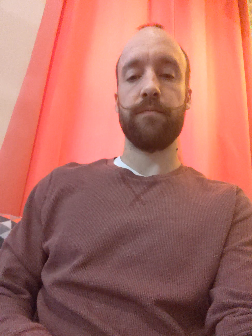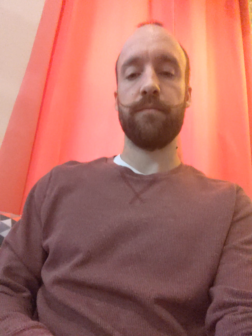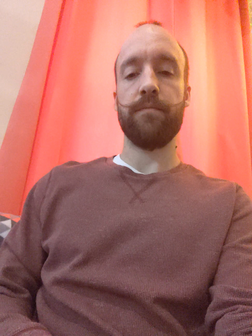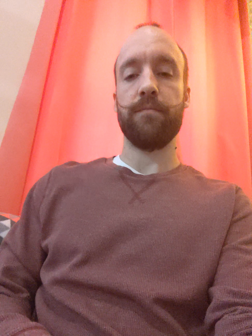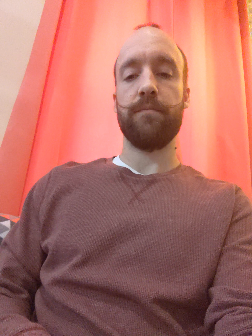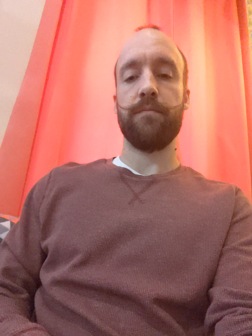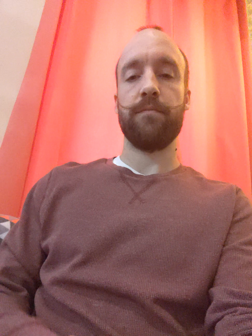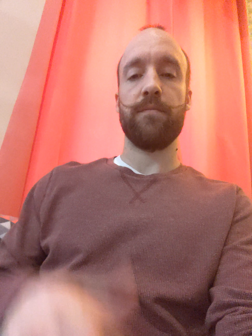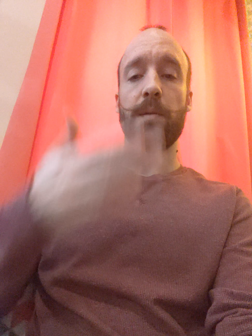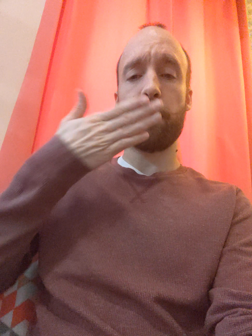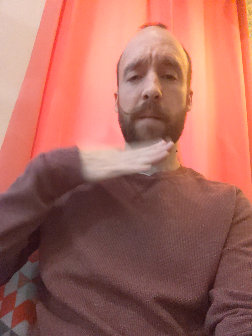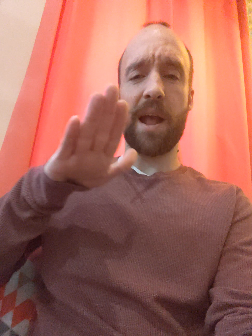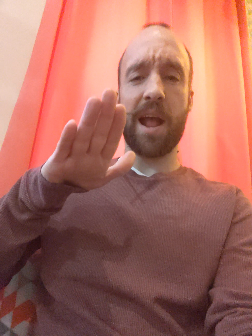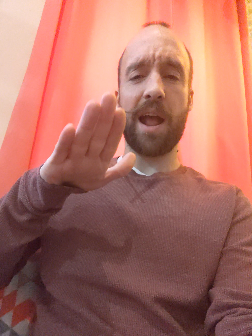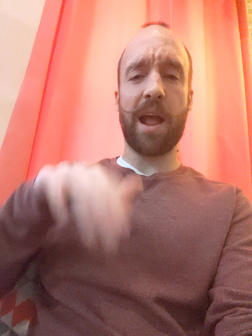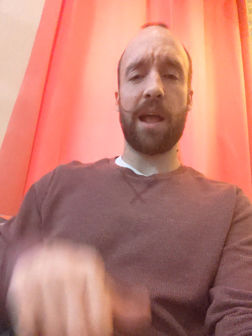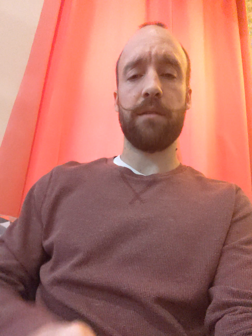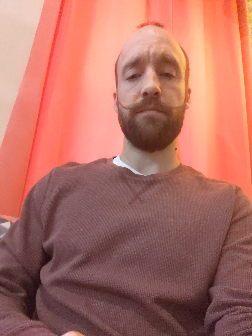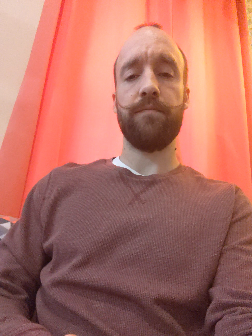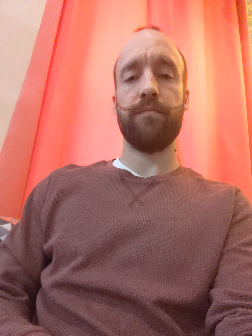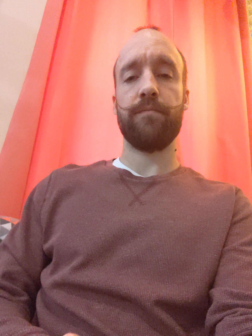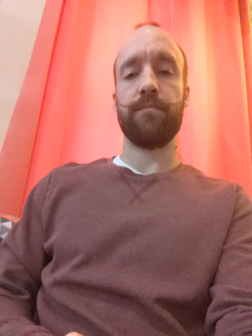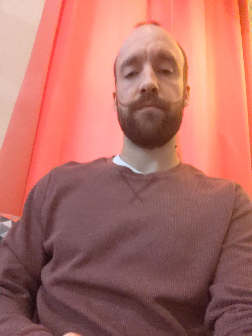bad